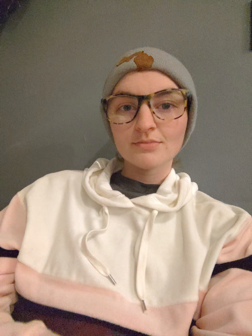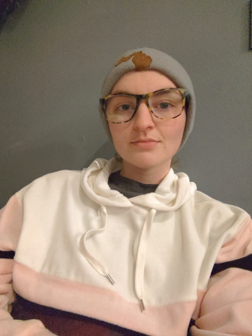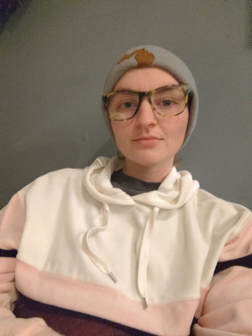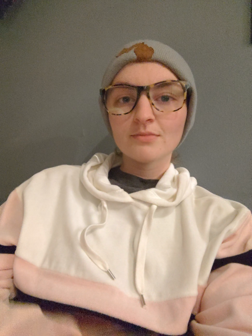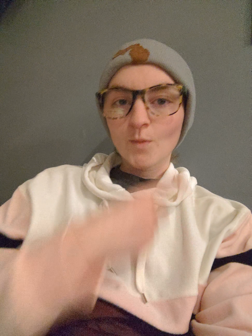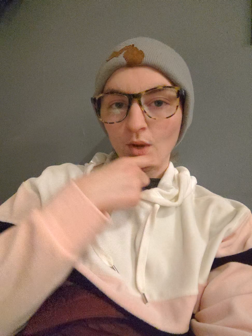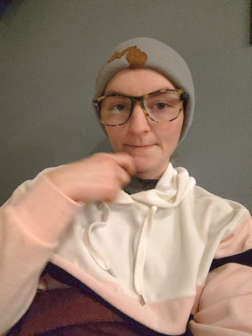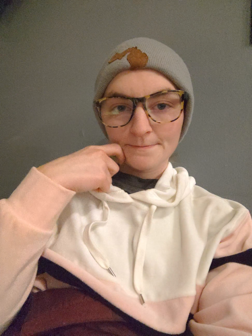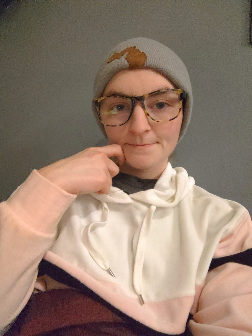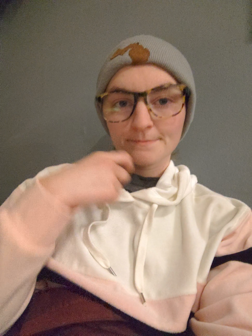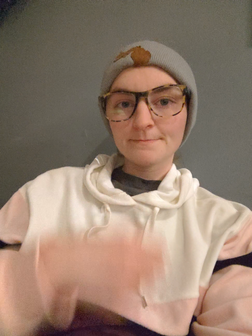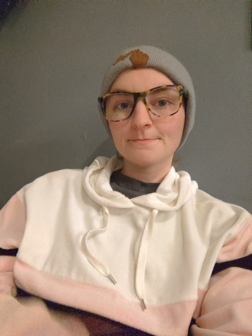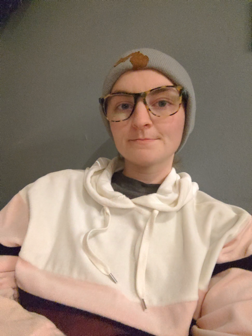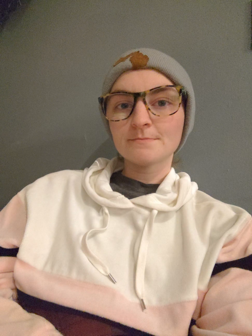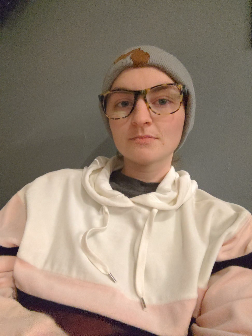dry